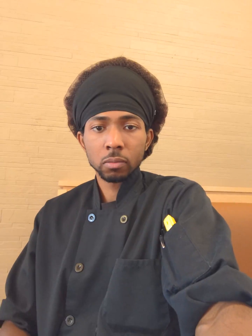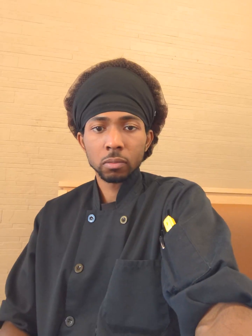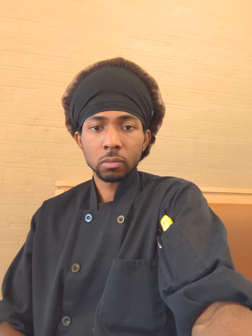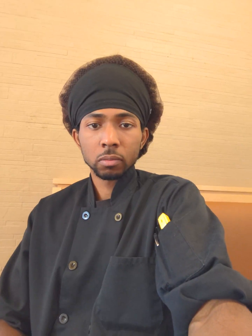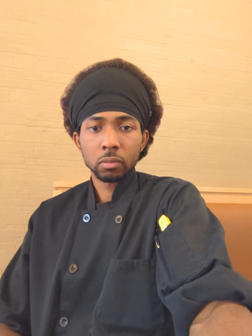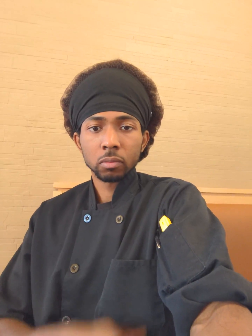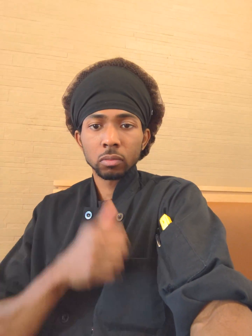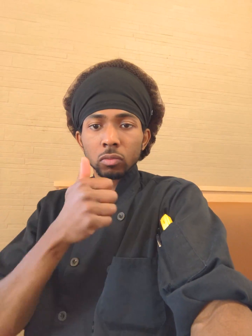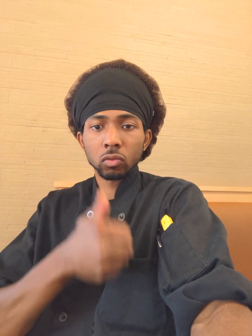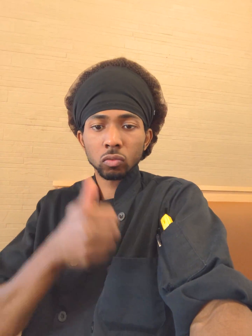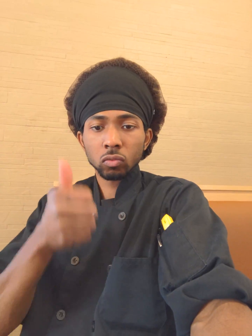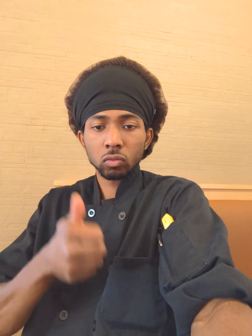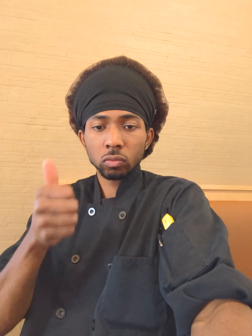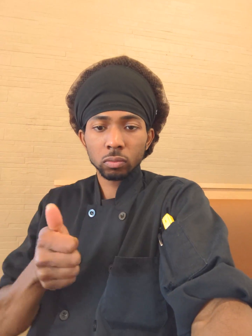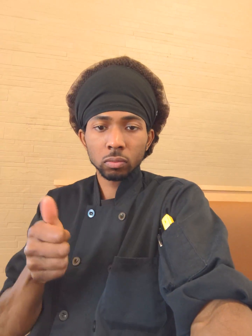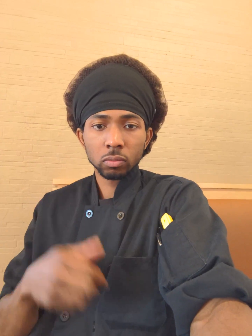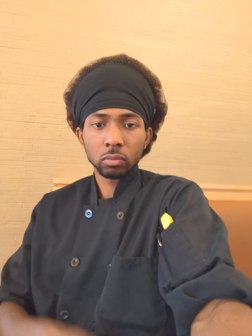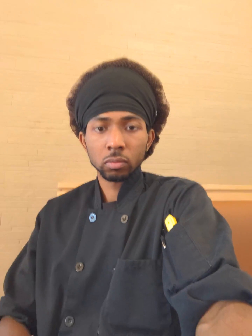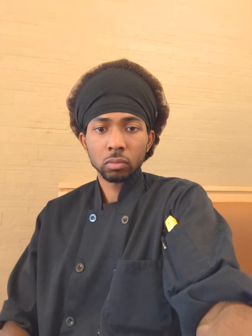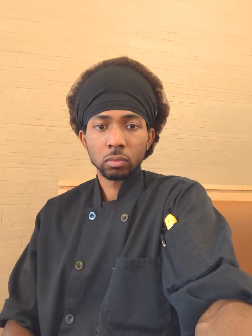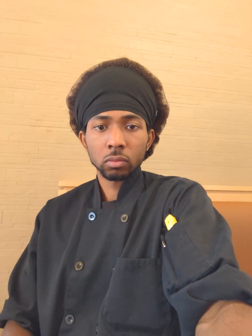each